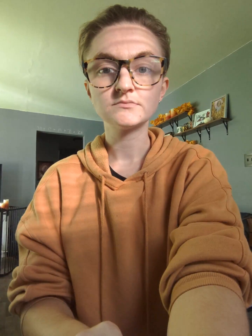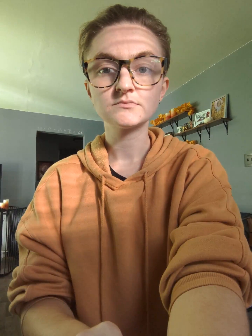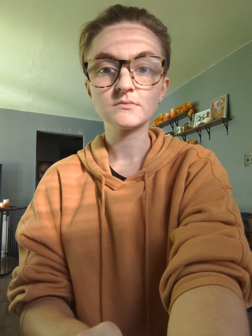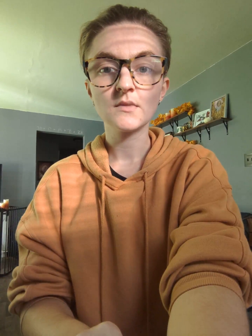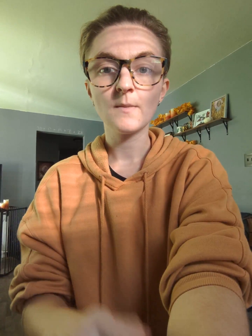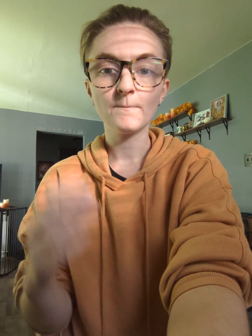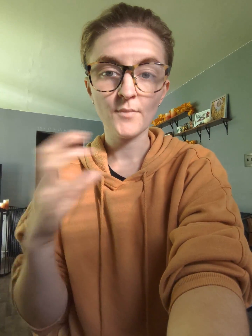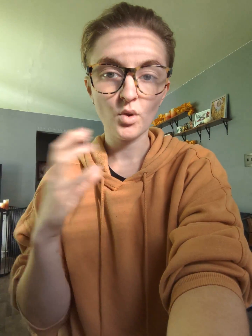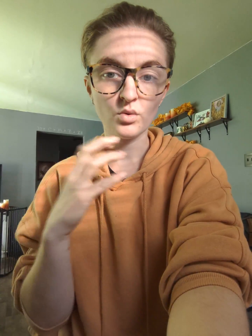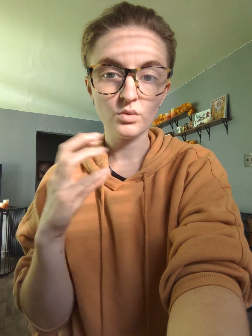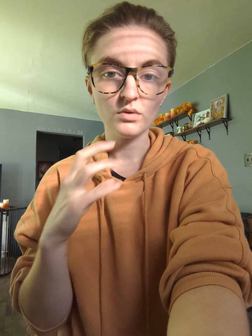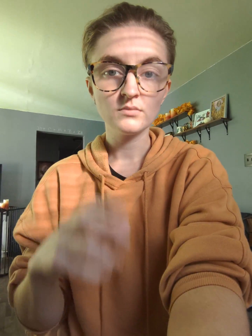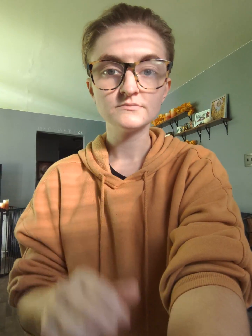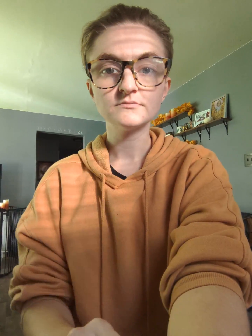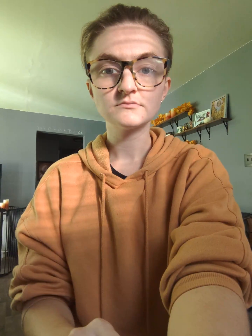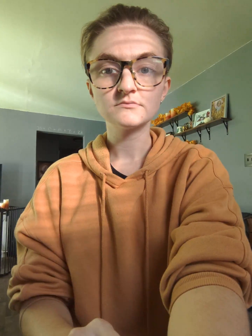ball